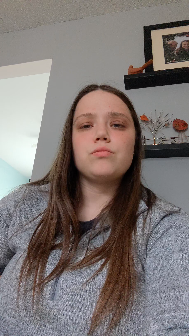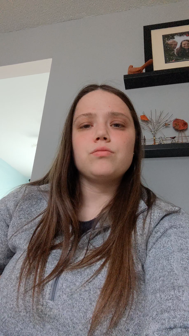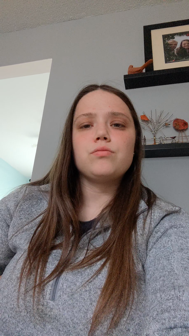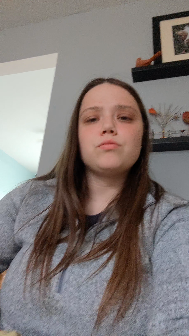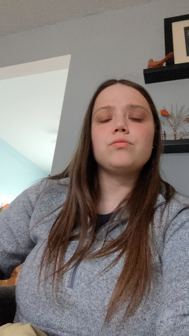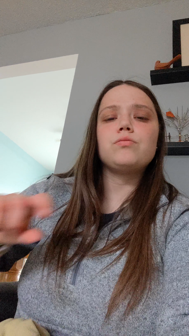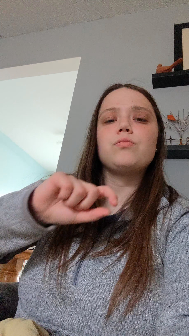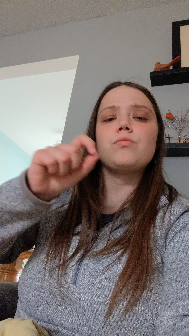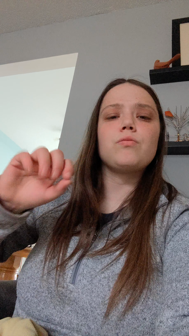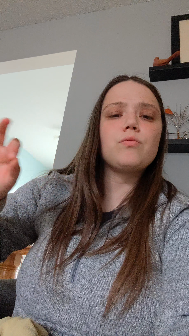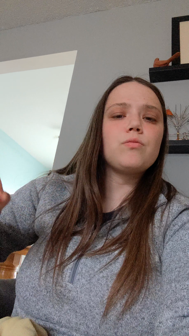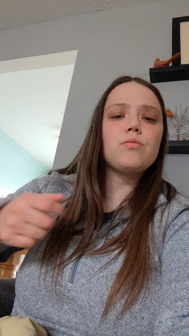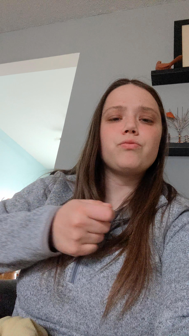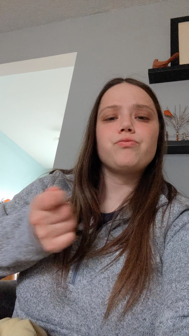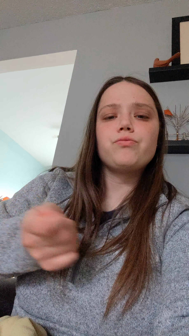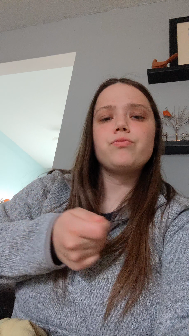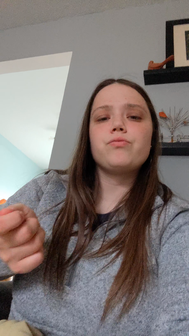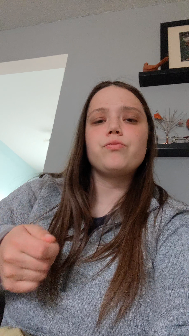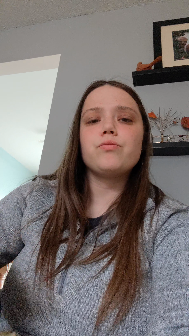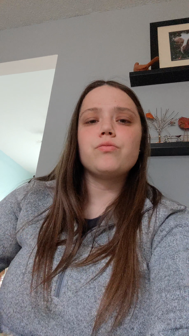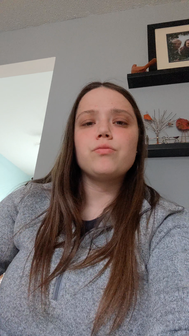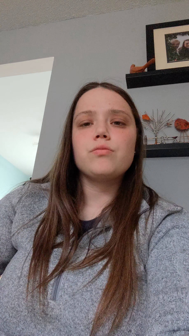hose